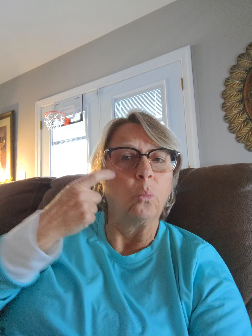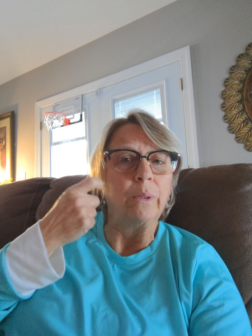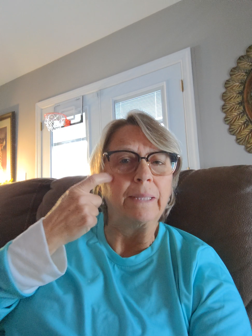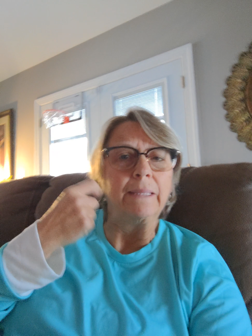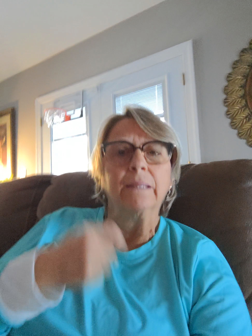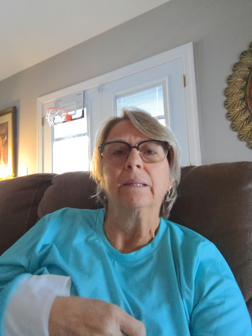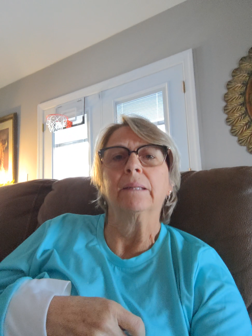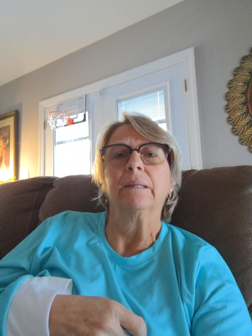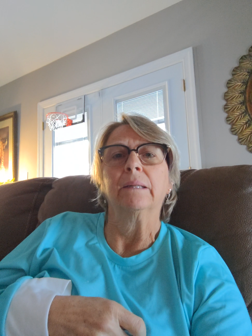owie